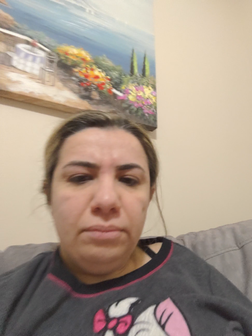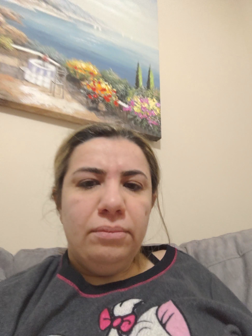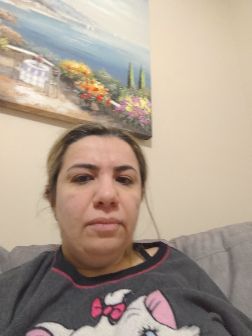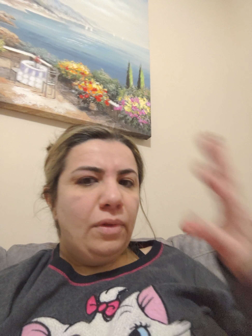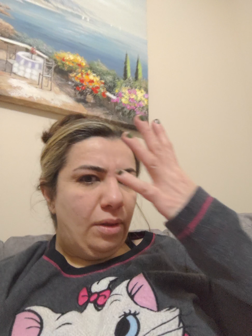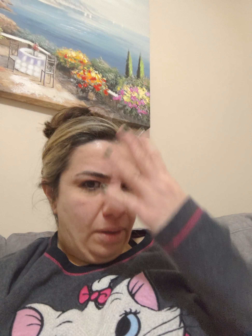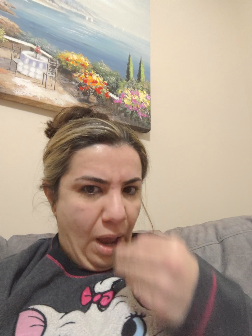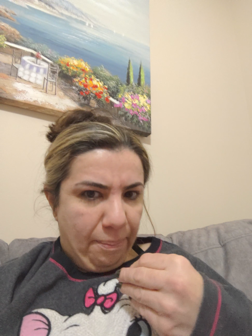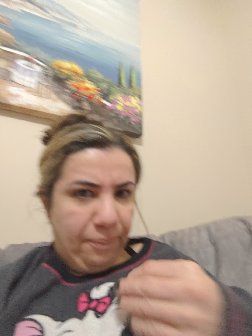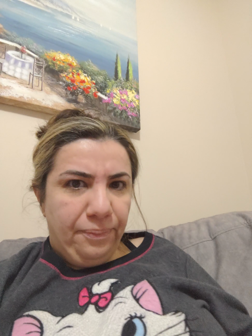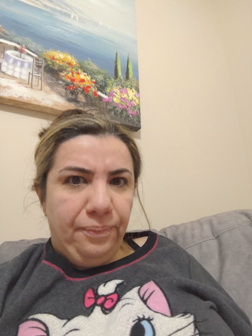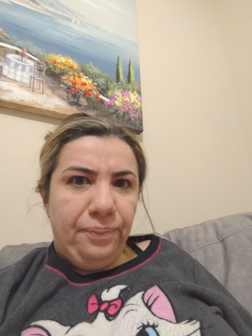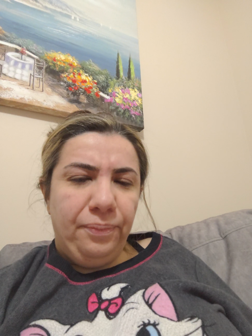sleep